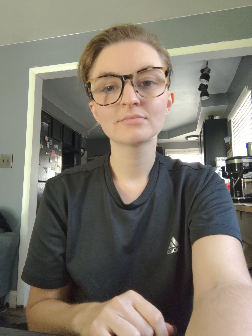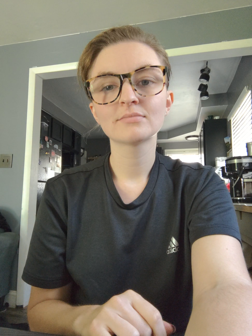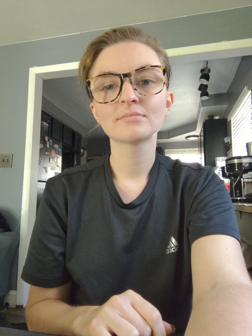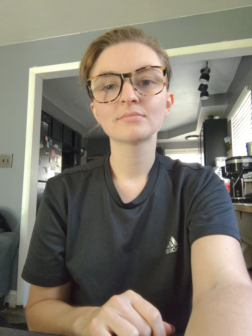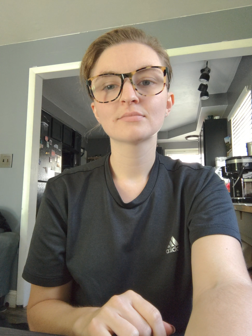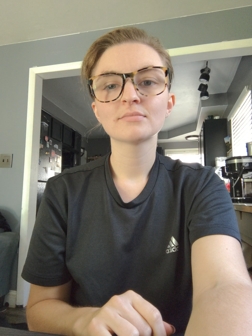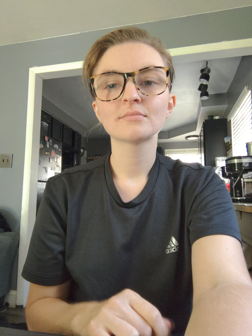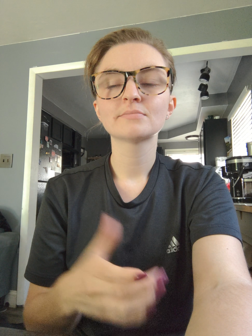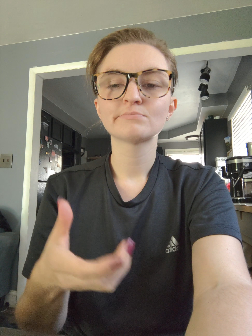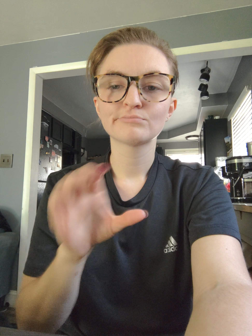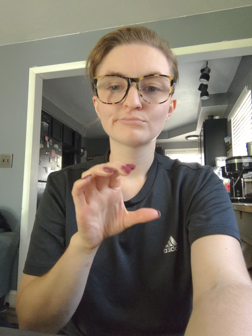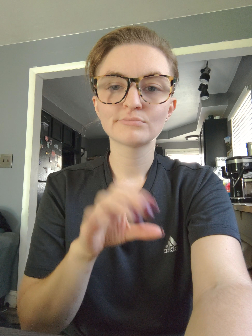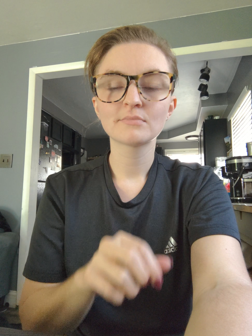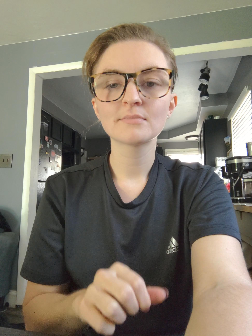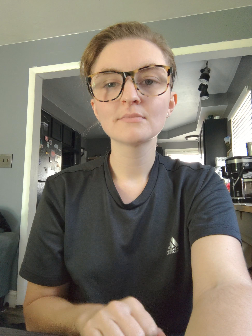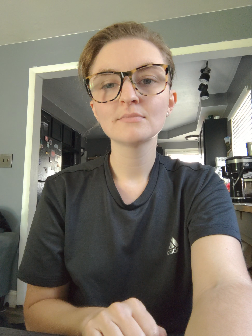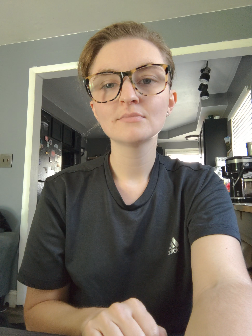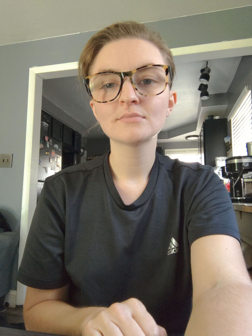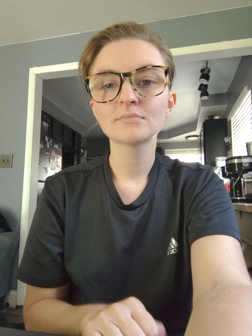dump